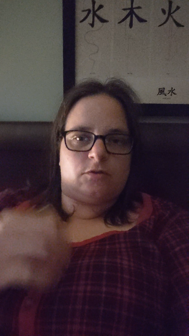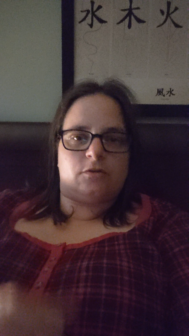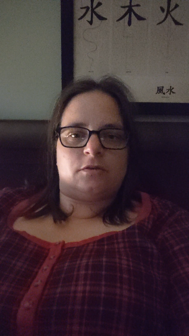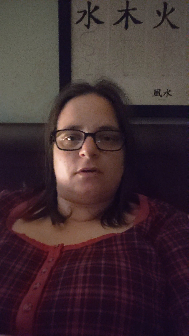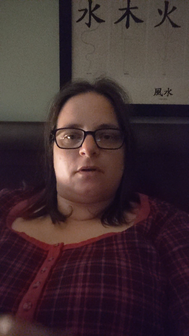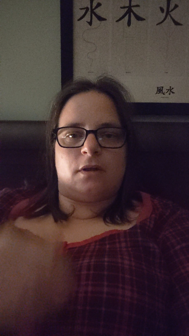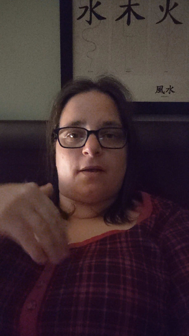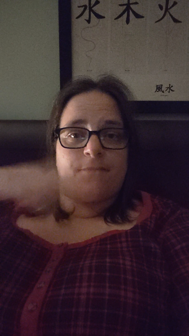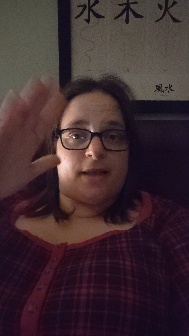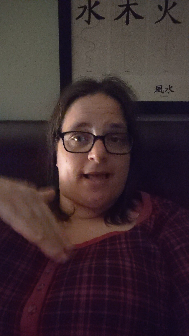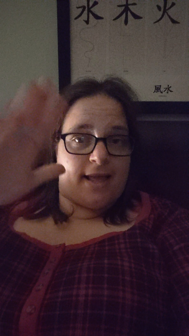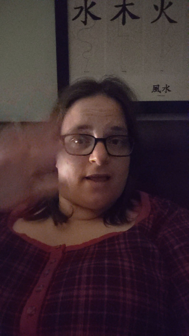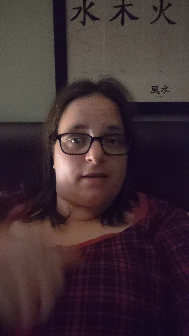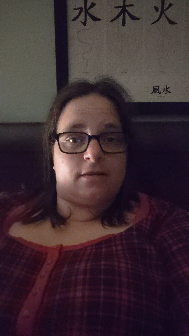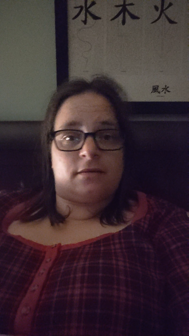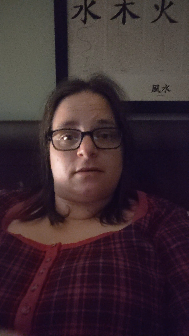paint